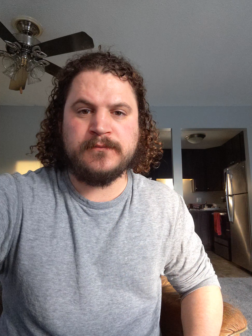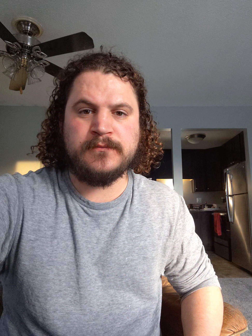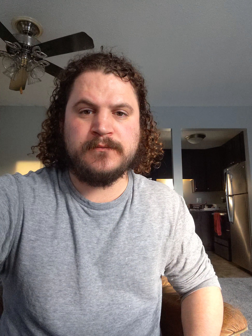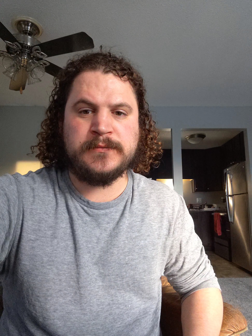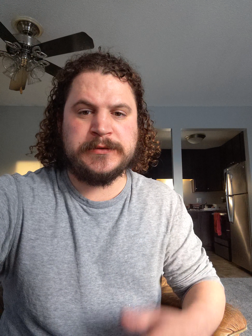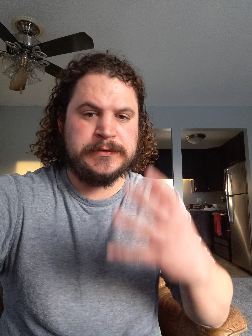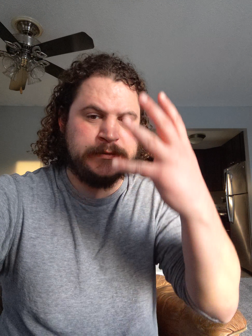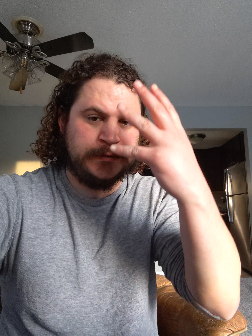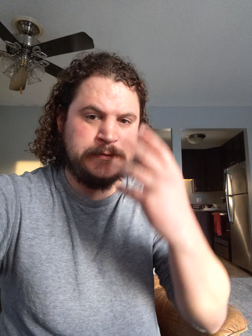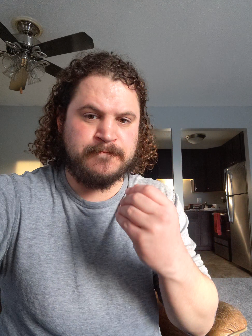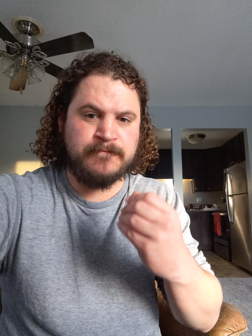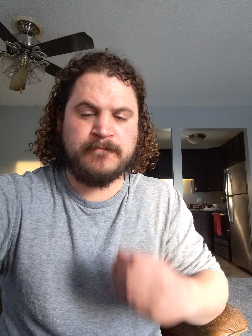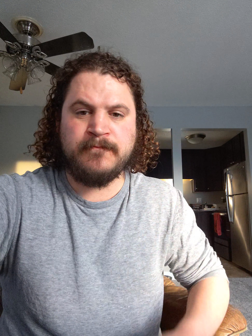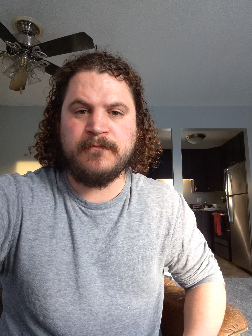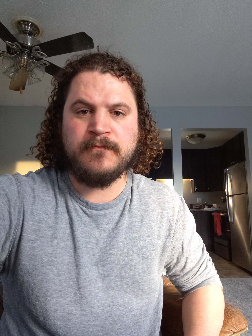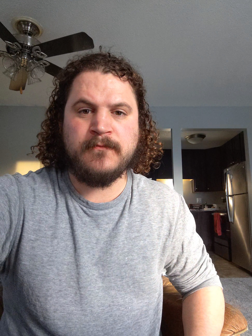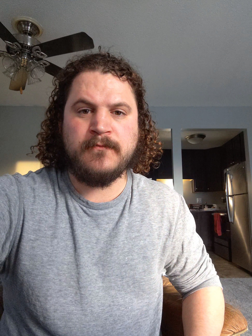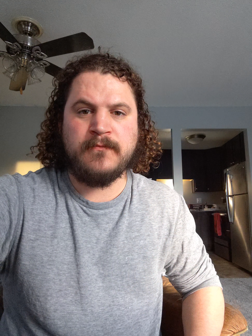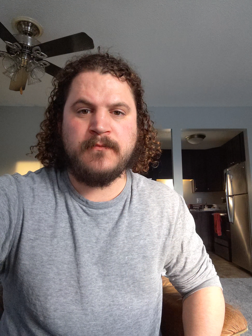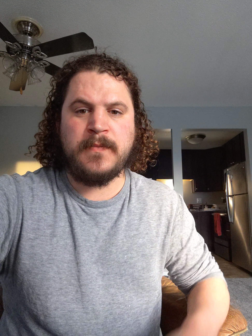sleep